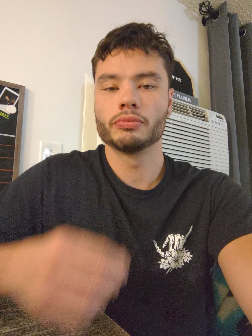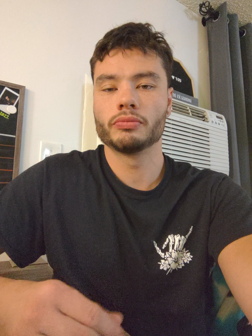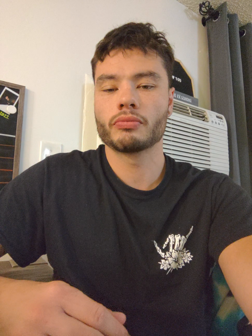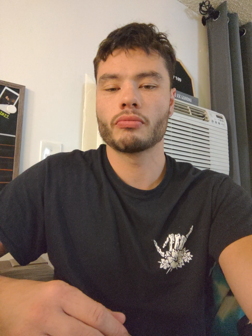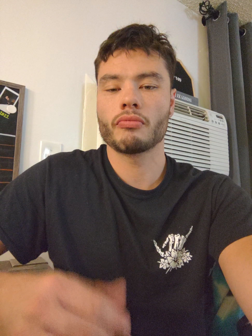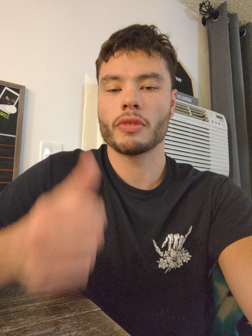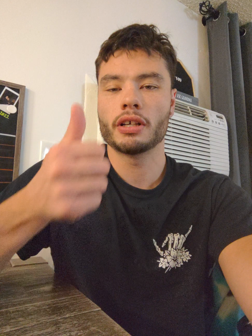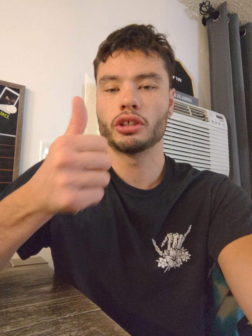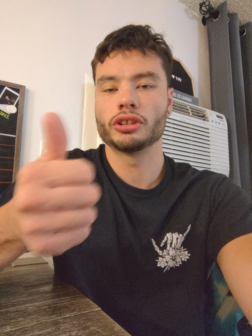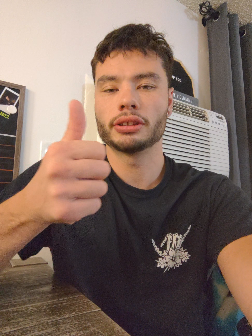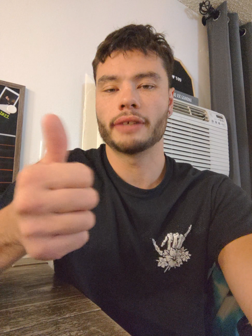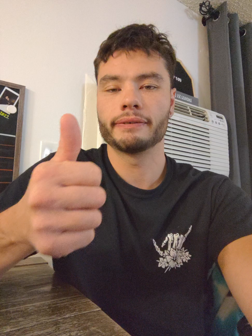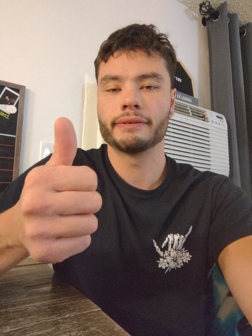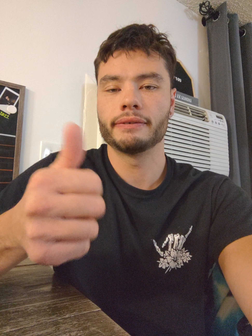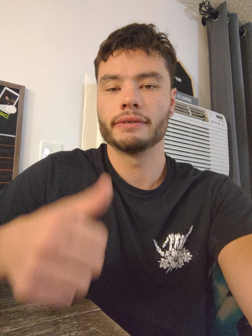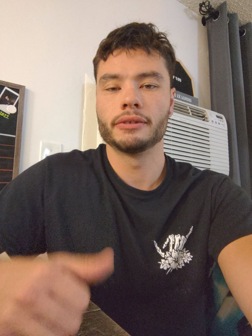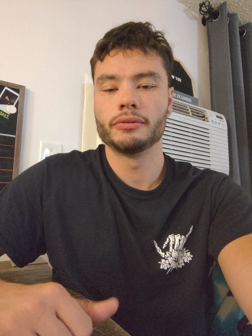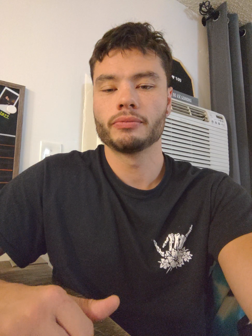yourself